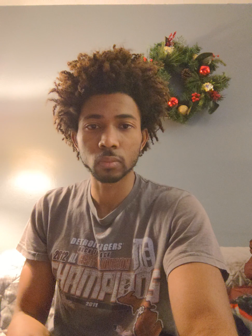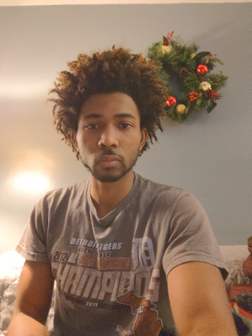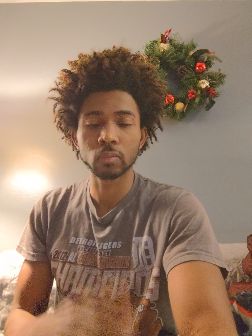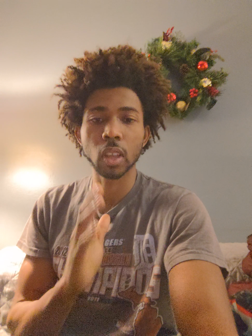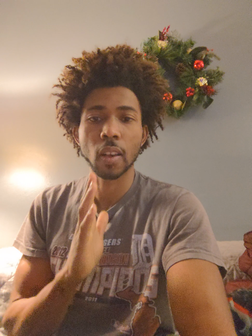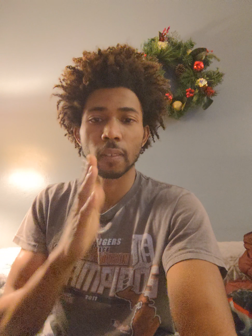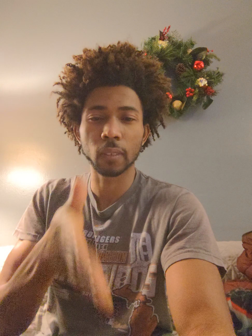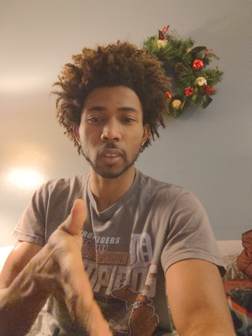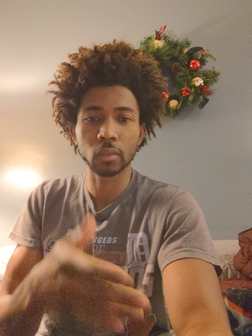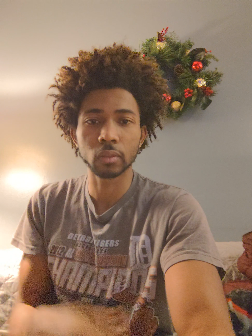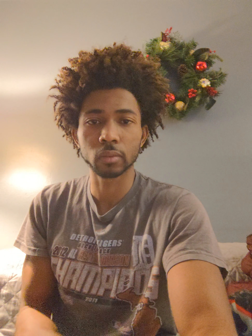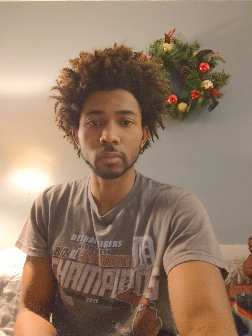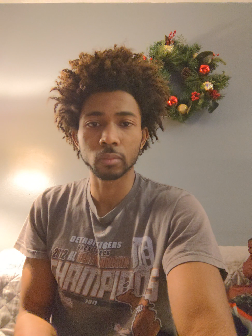after